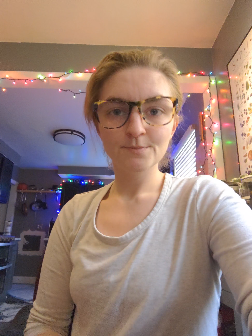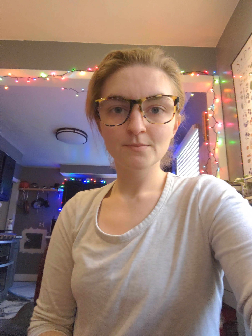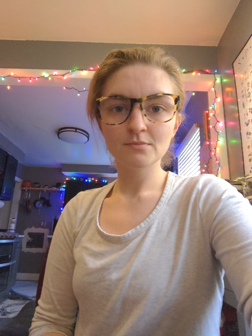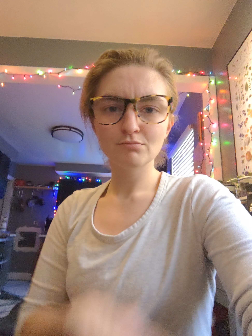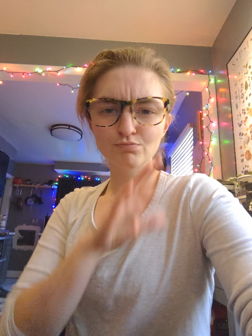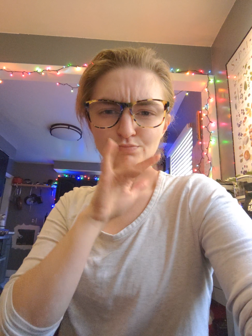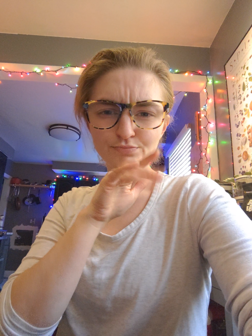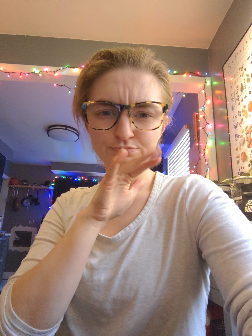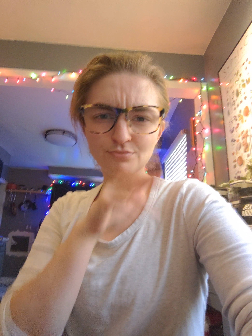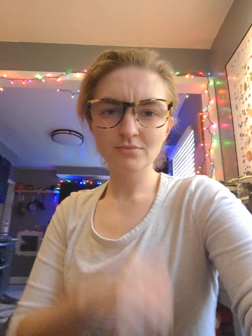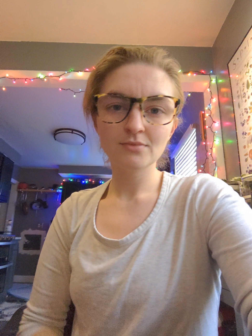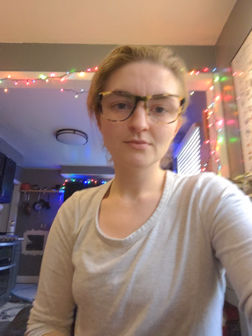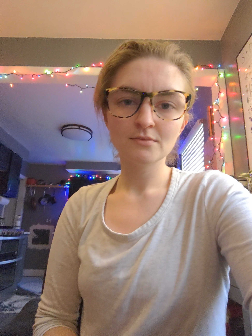dirty